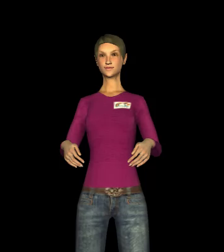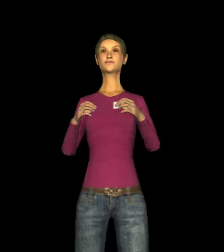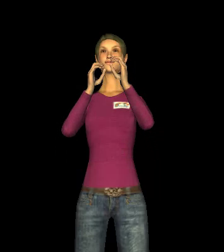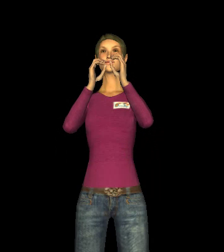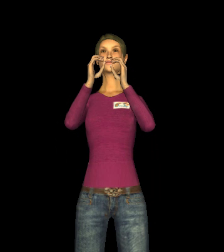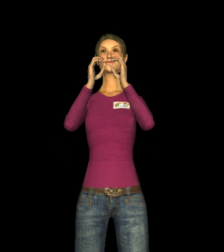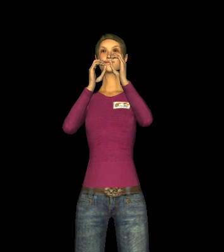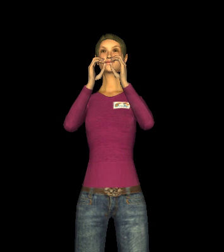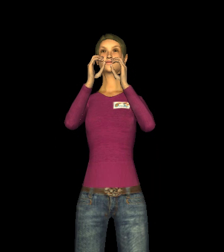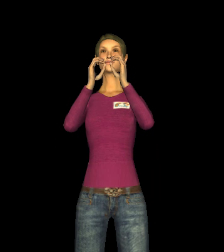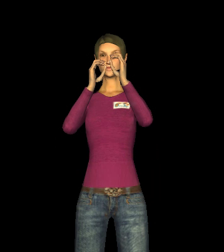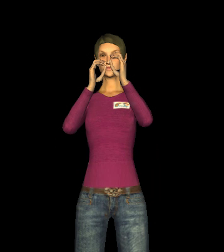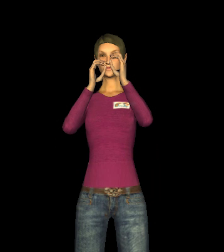فهم